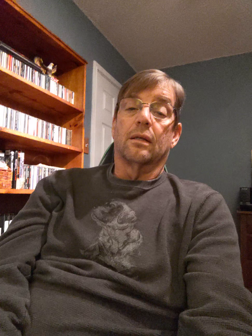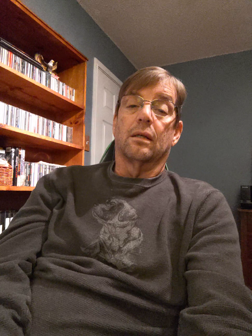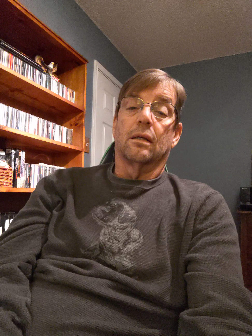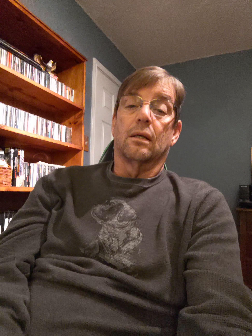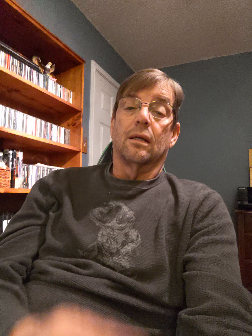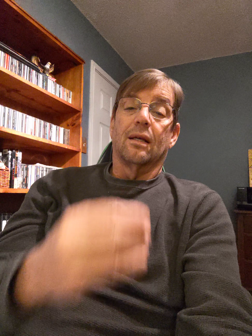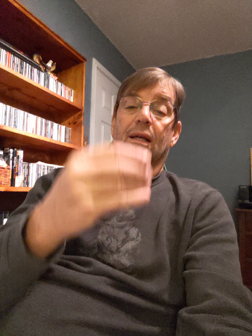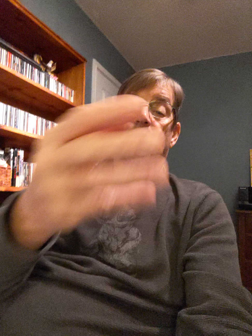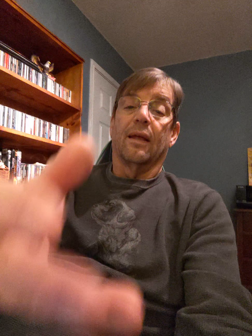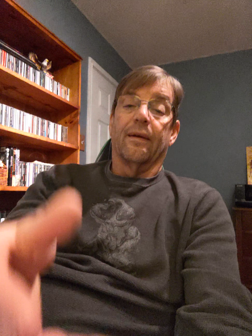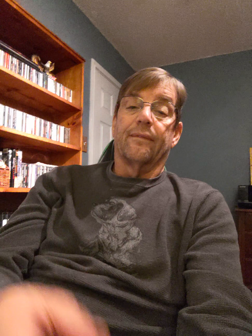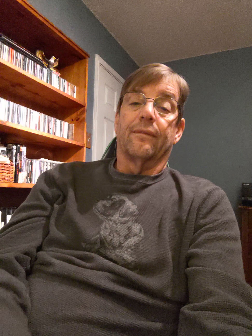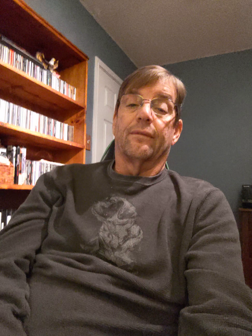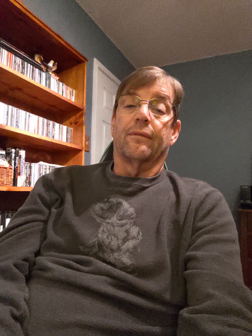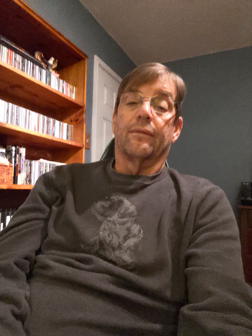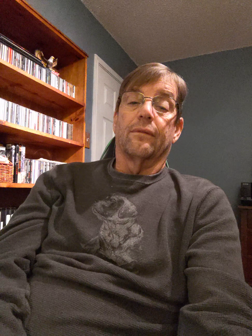give